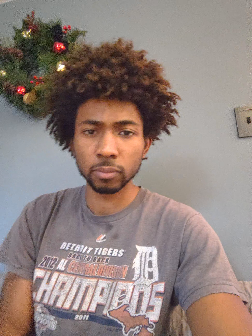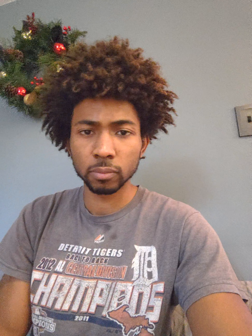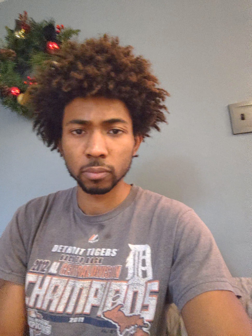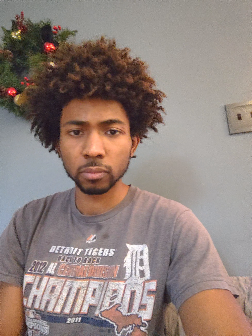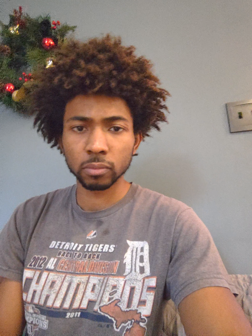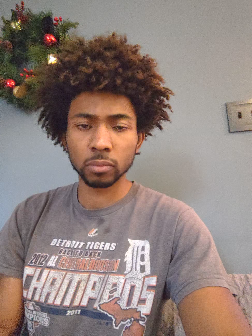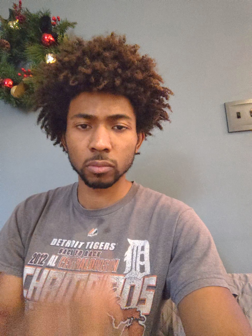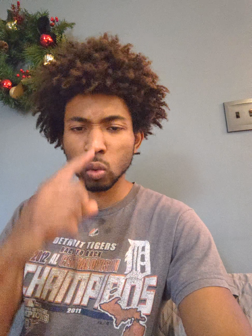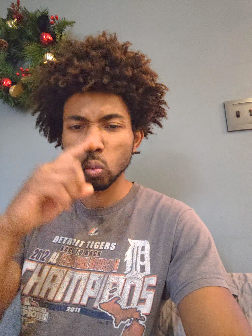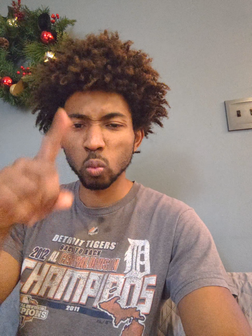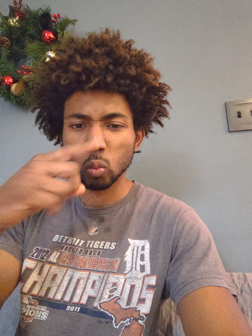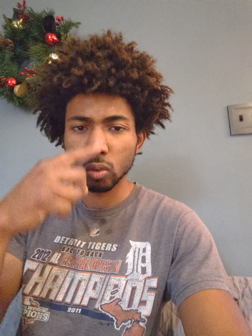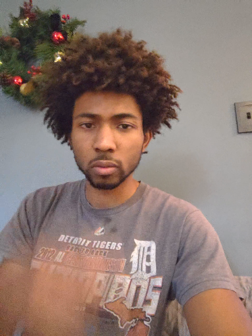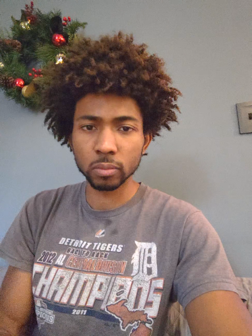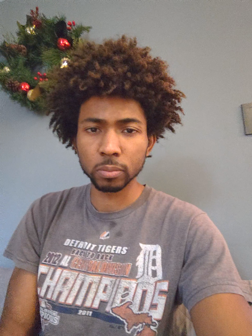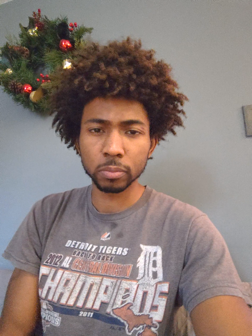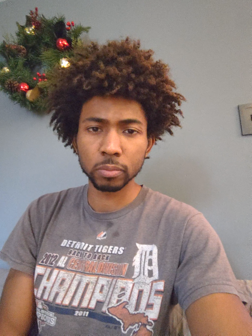noisy